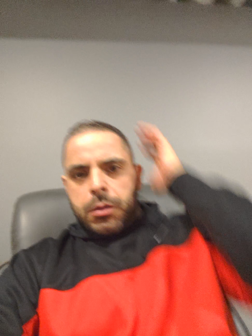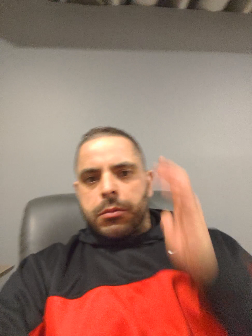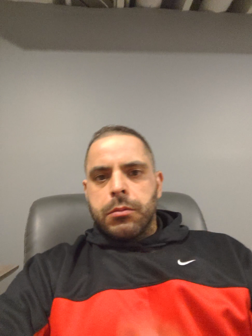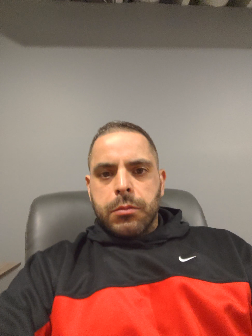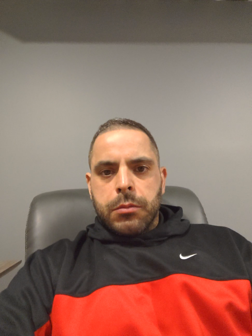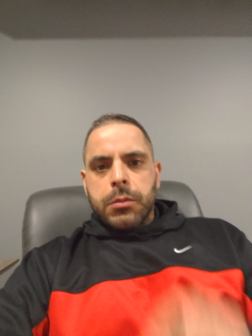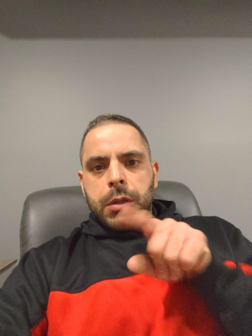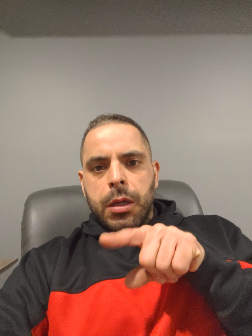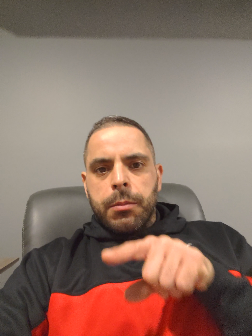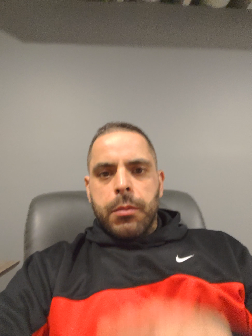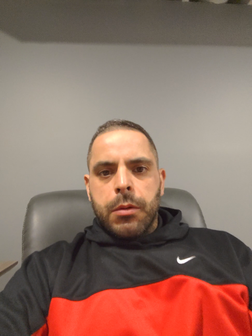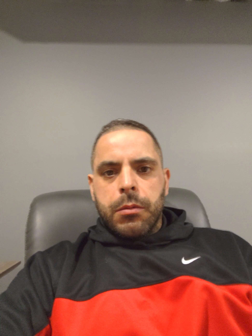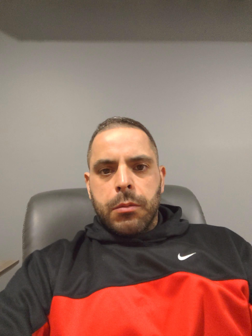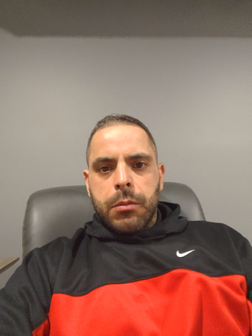time